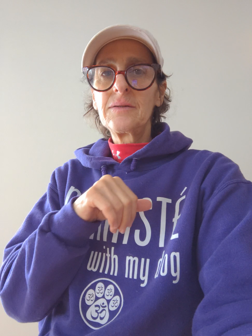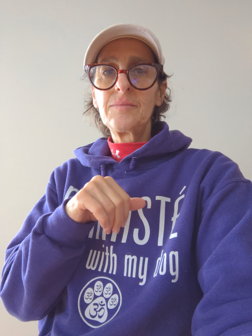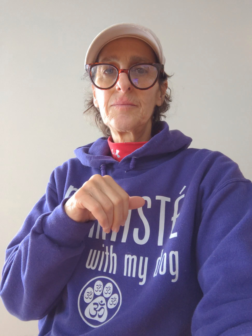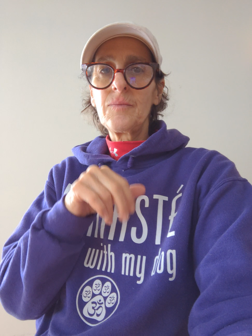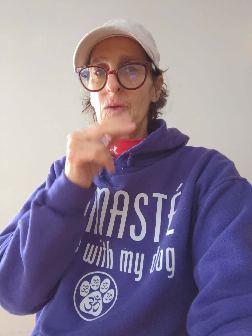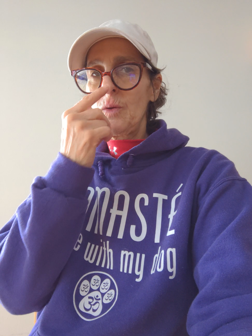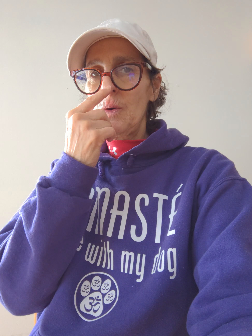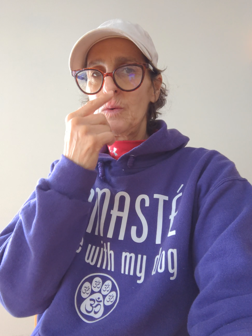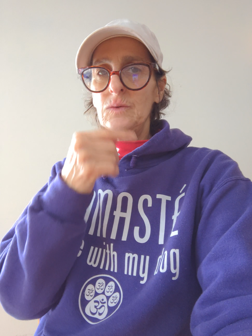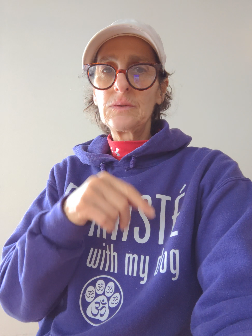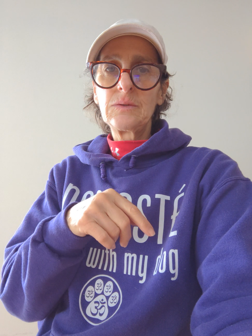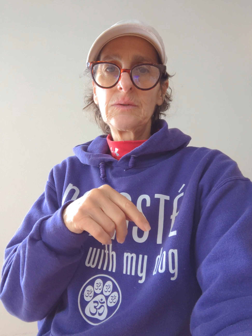nose